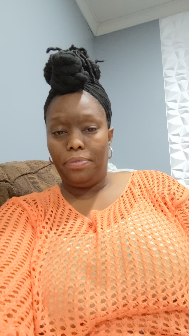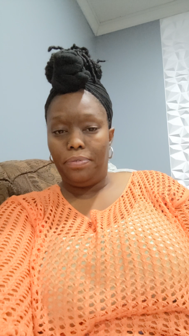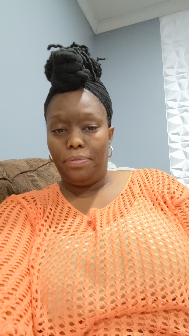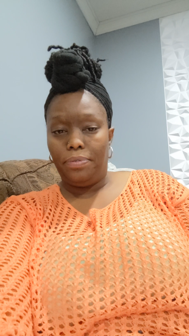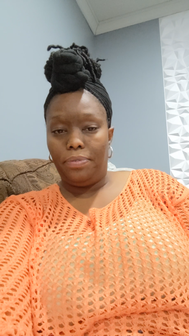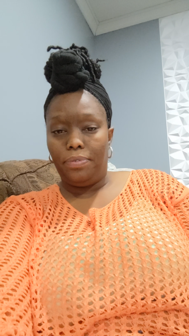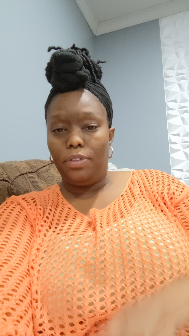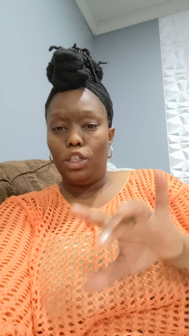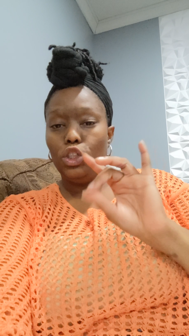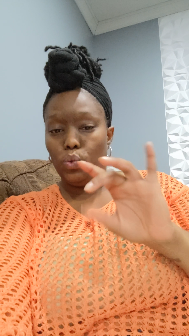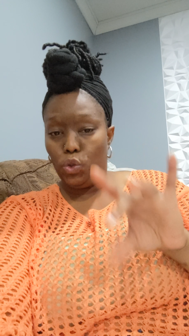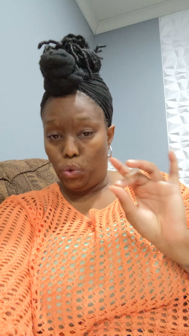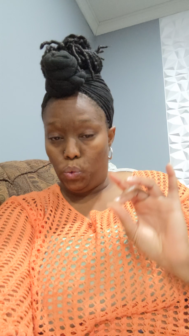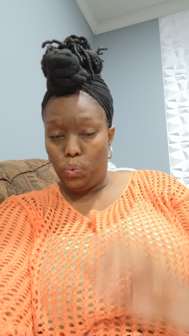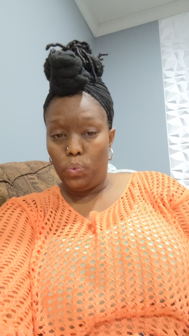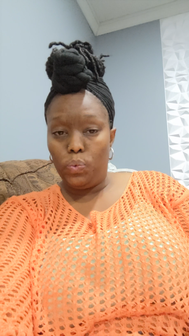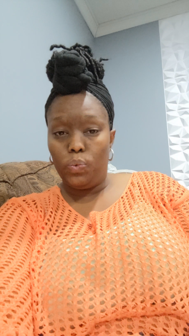choose